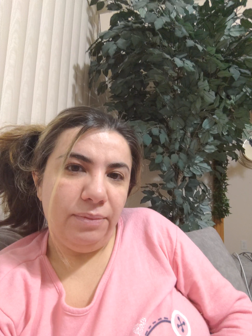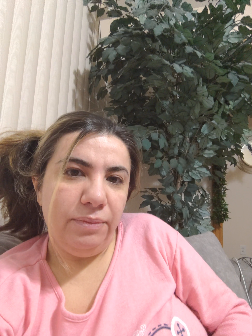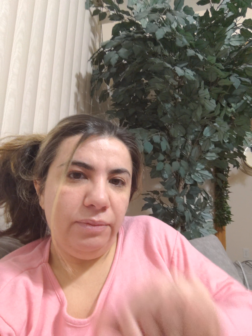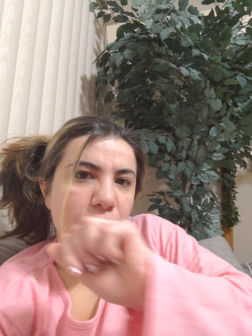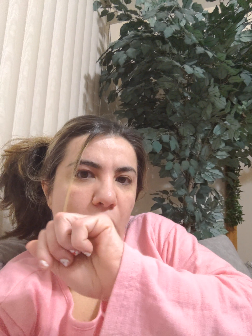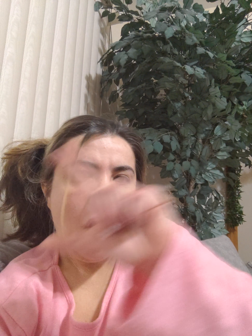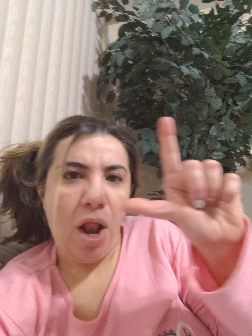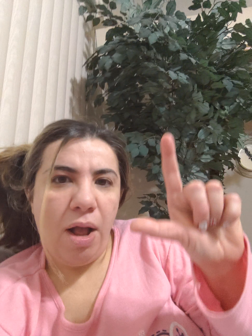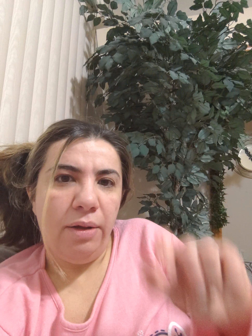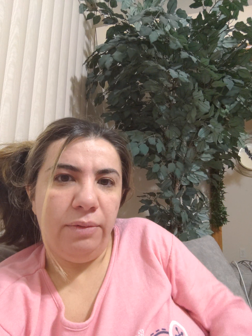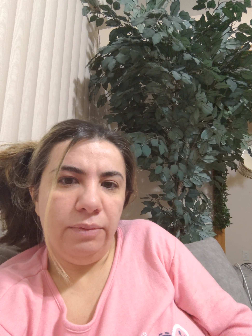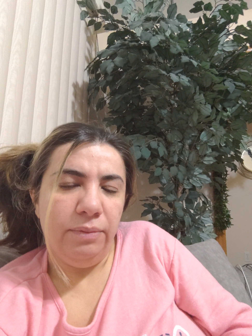all